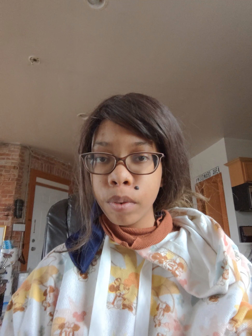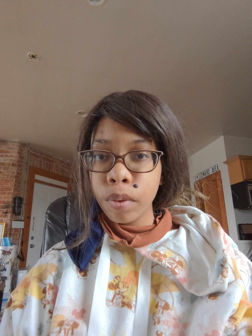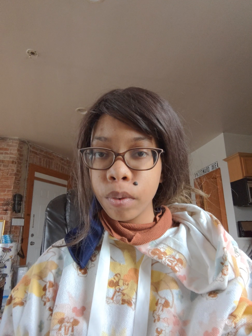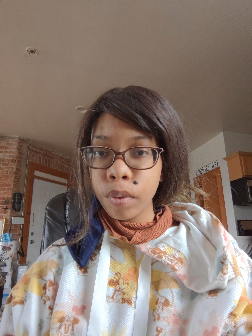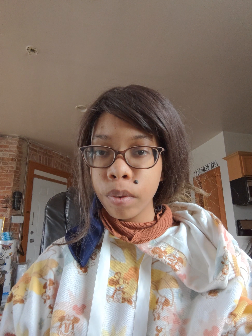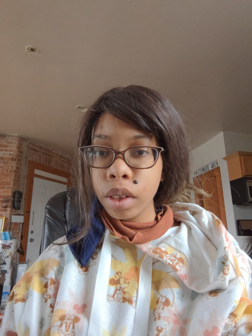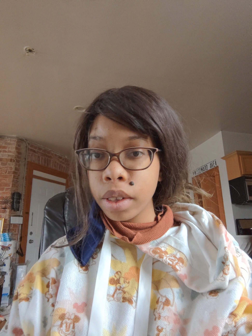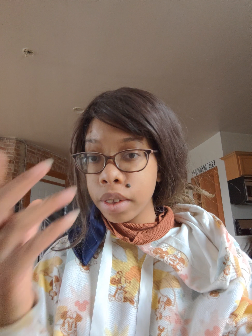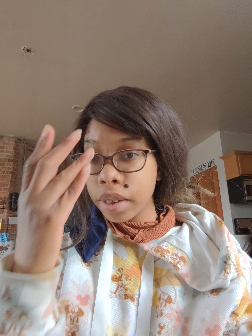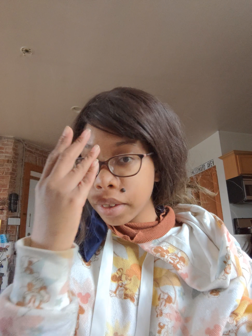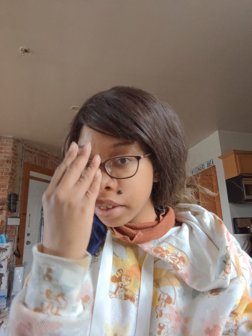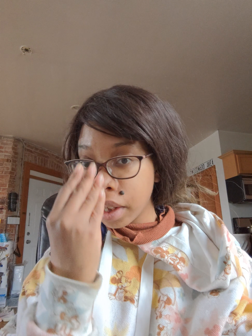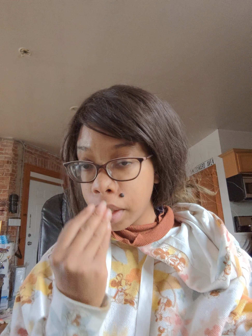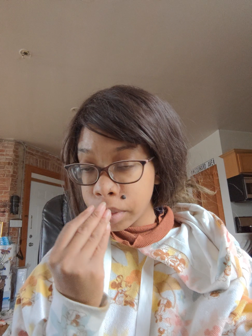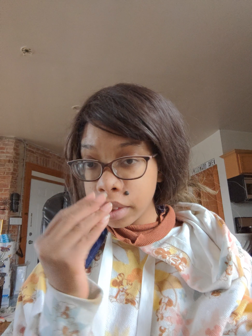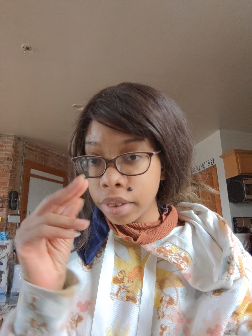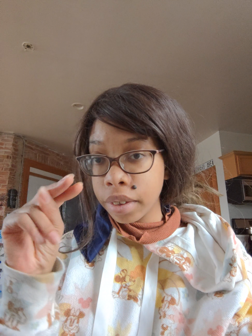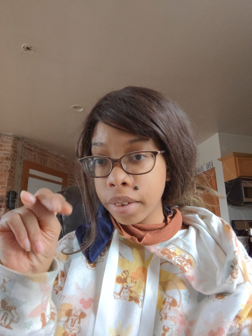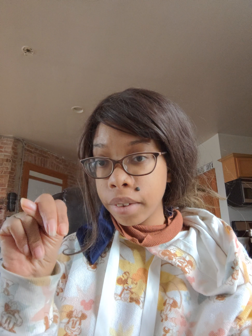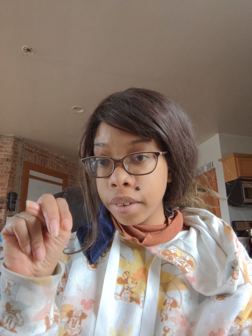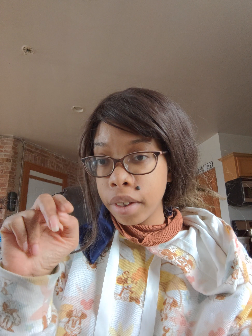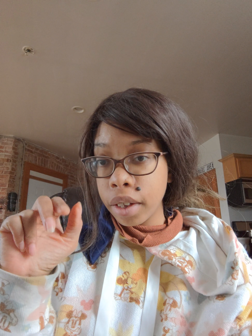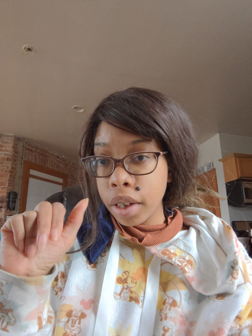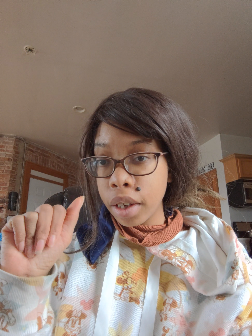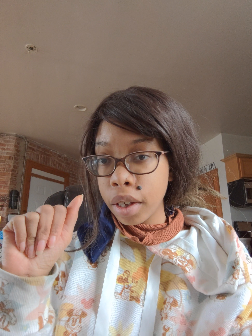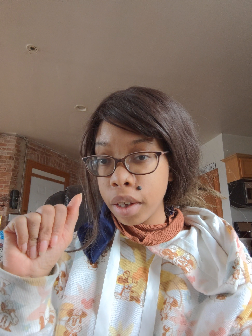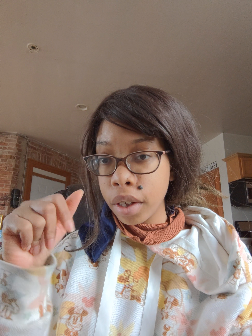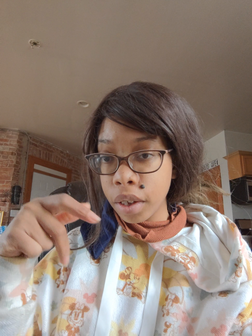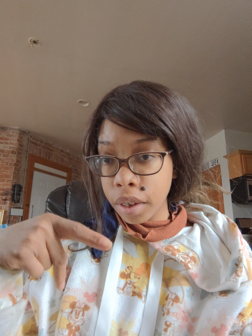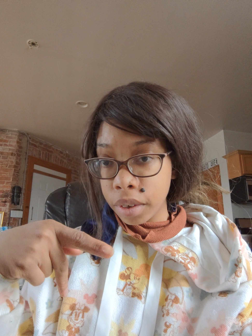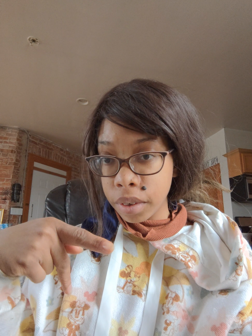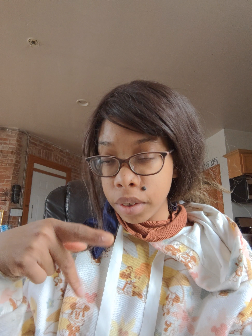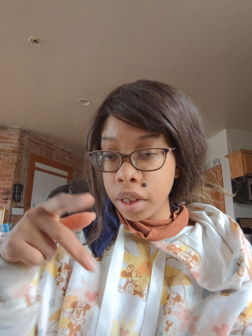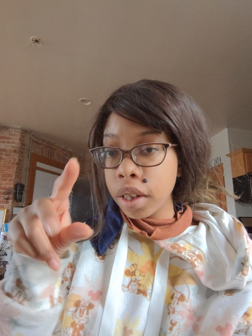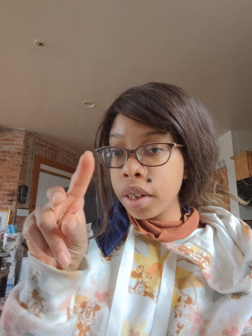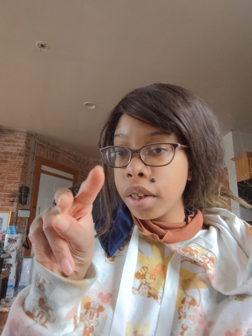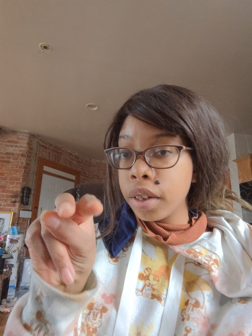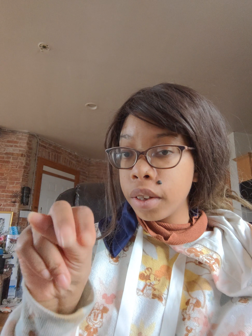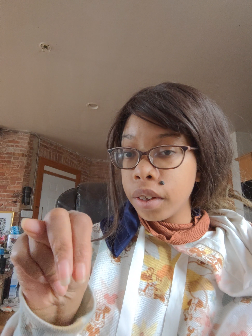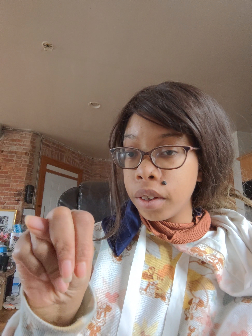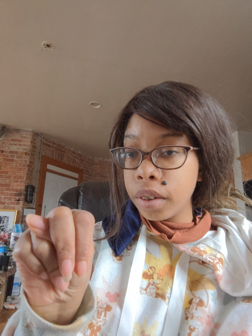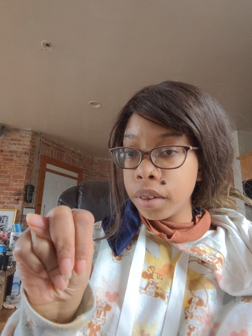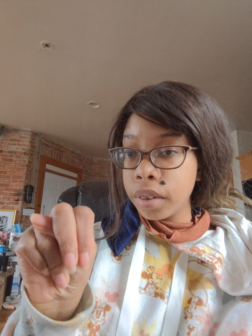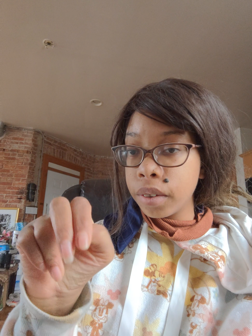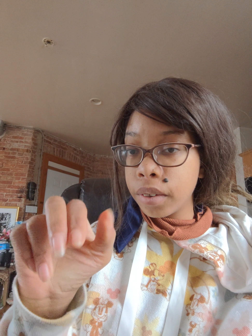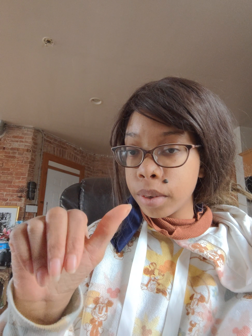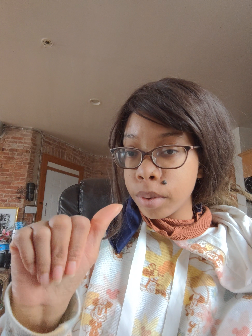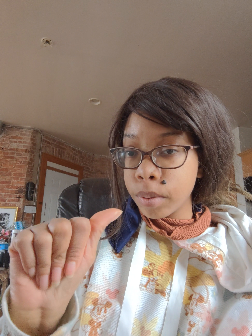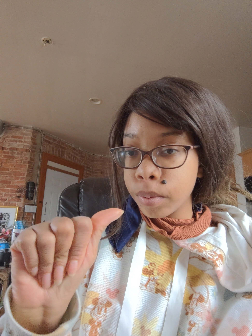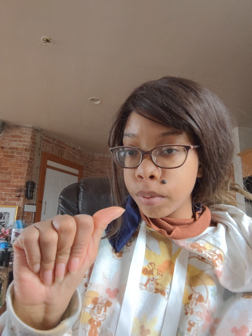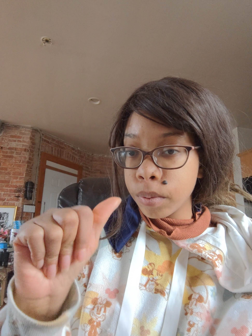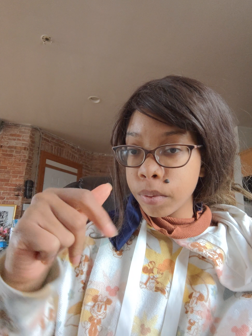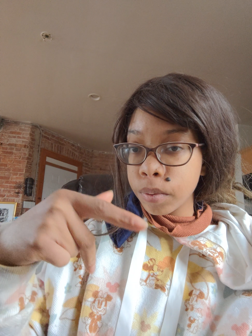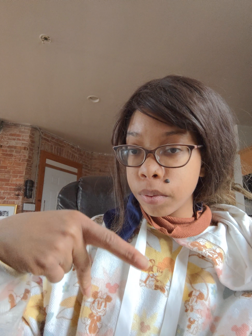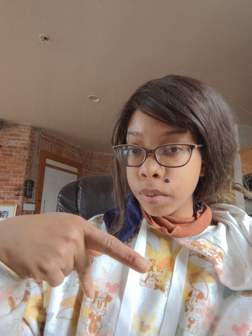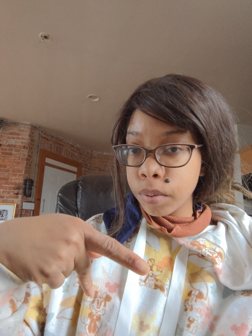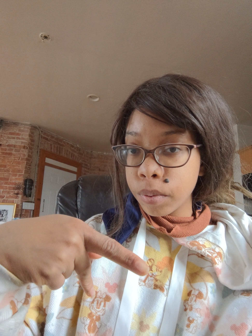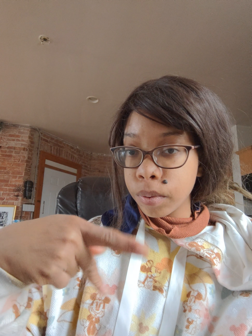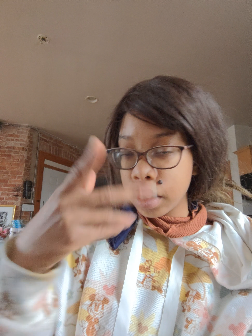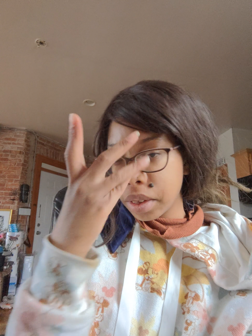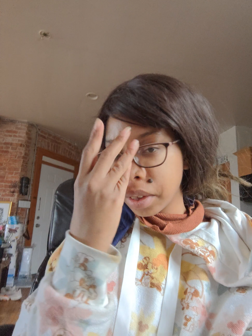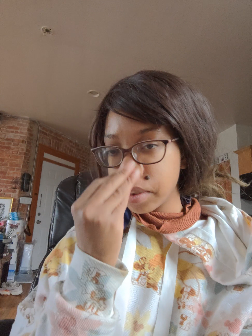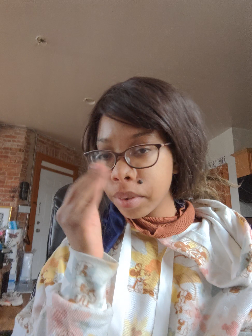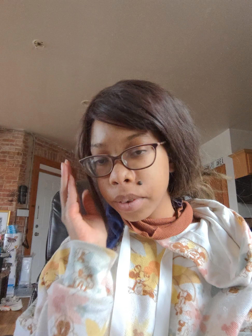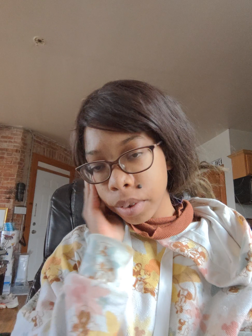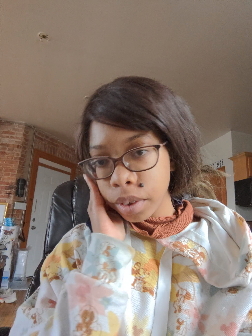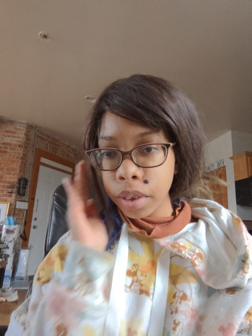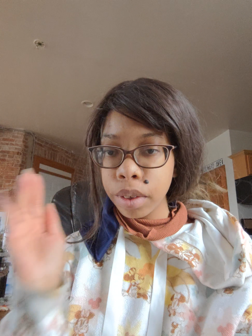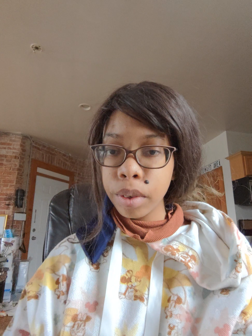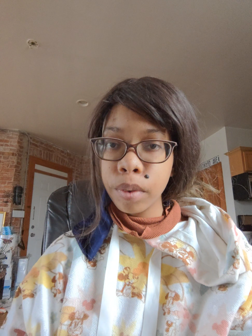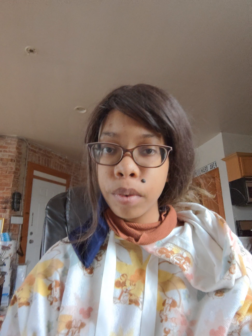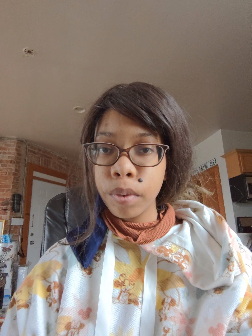nap